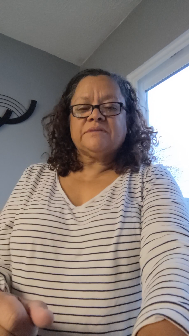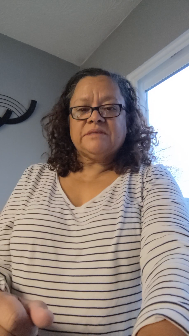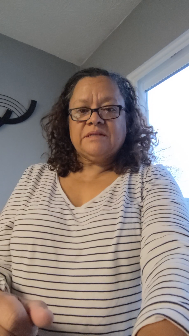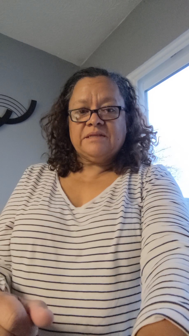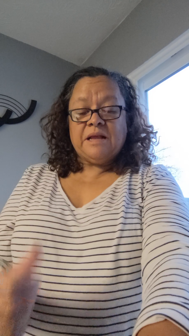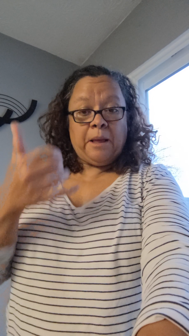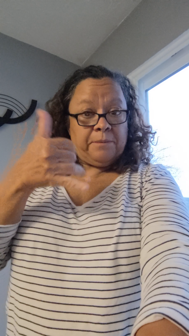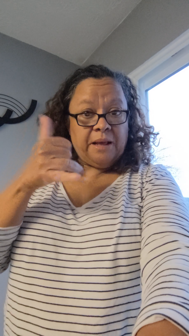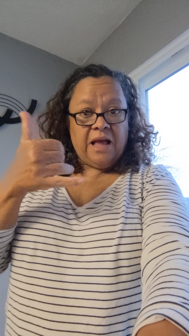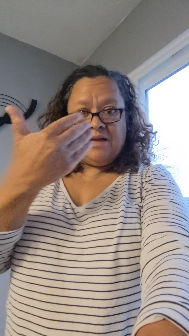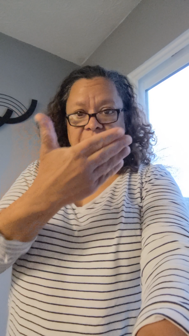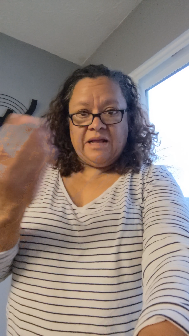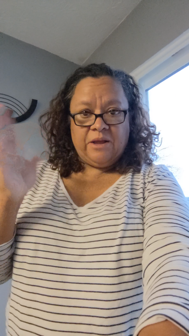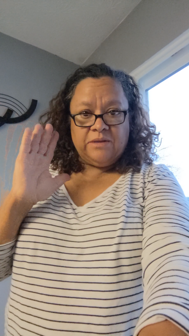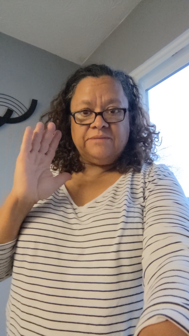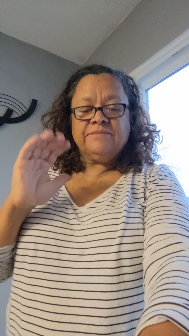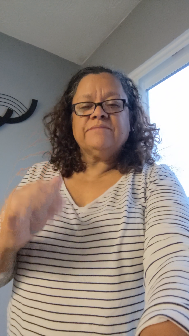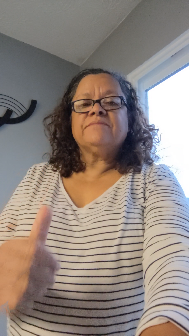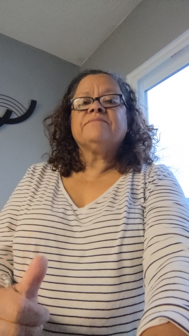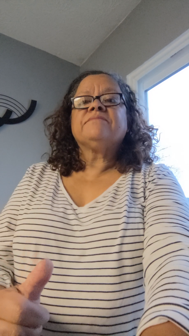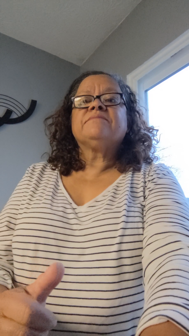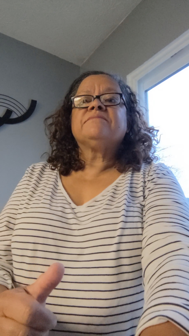playpen